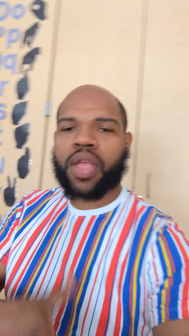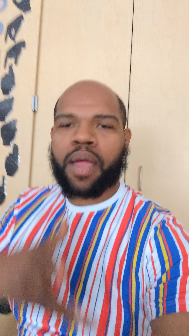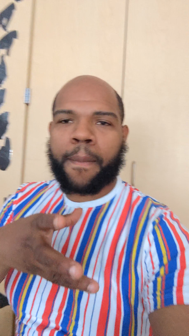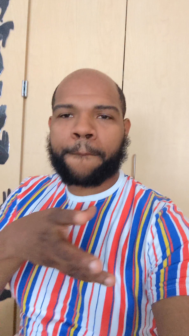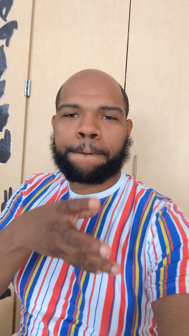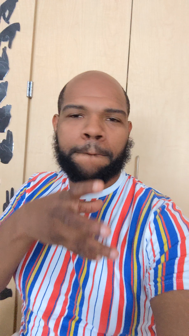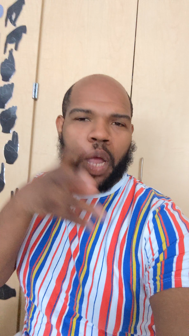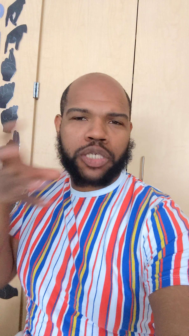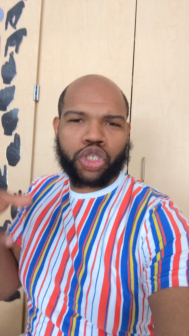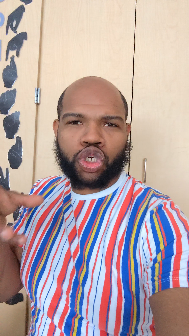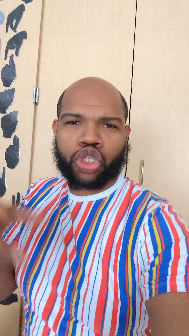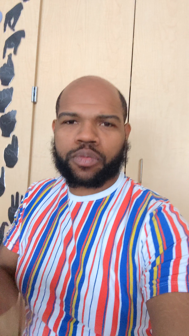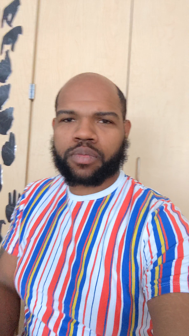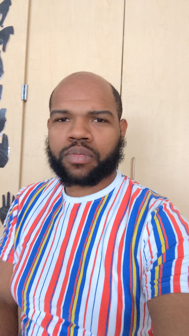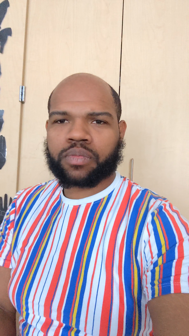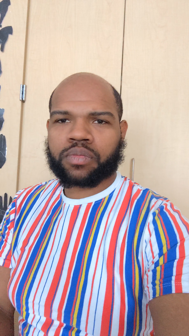much